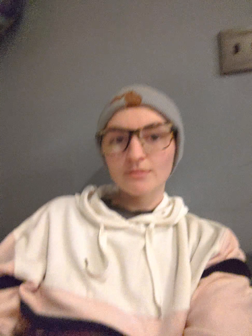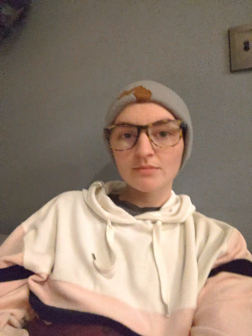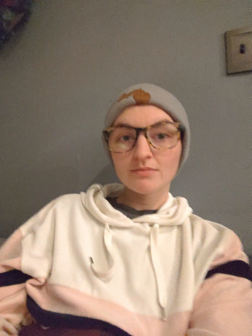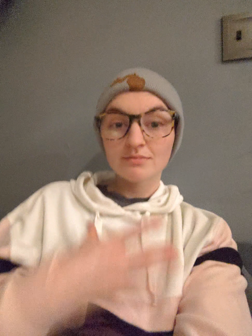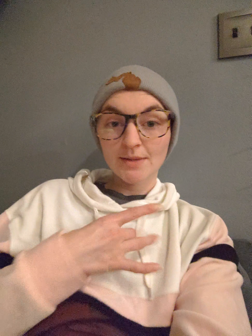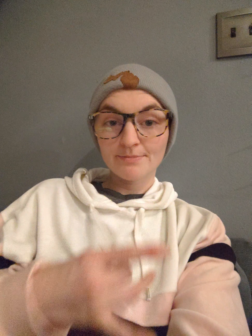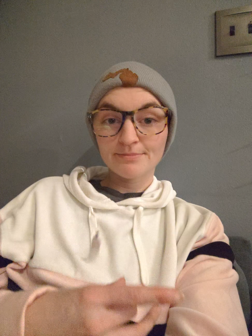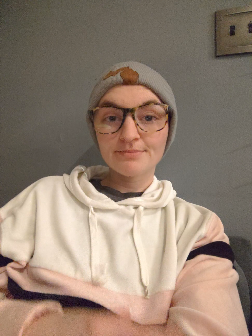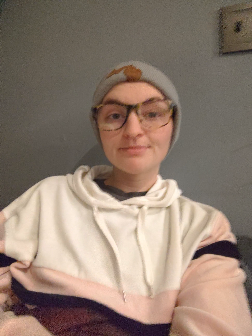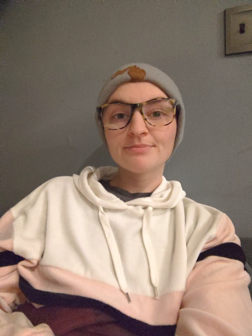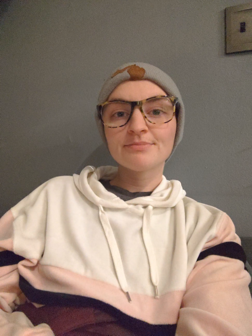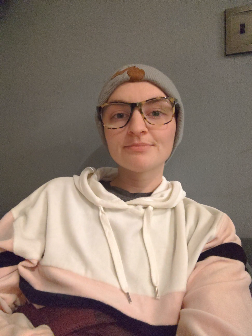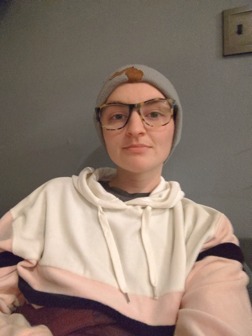like